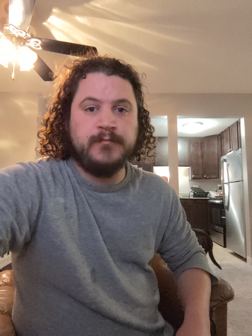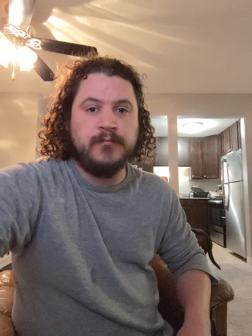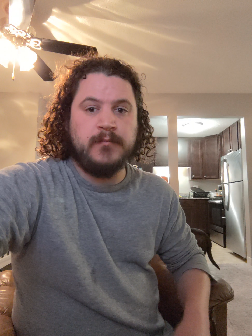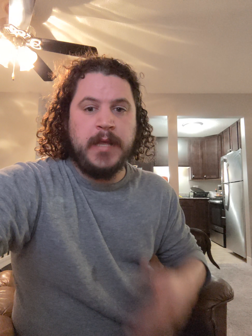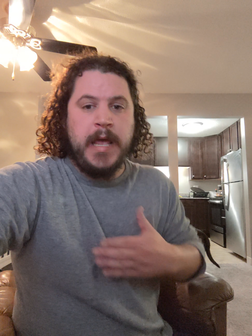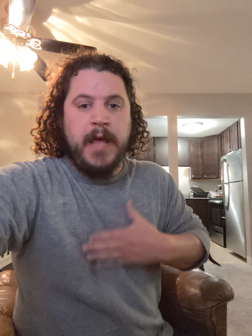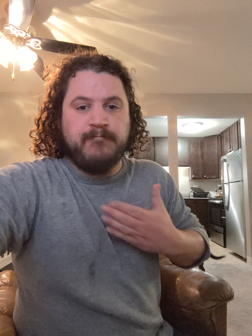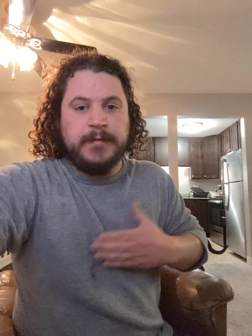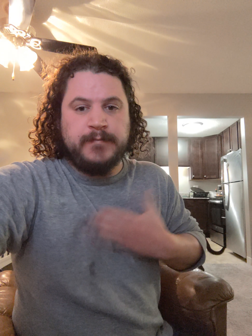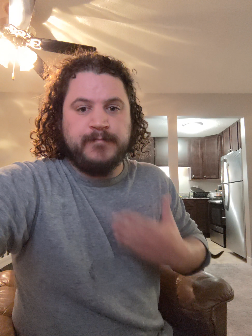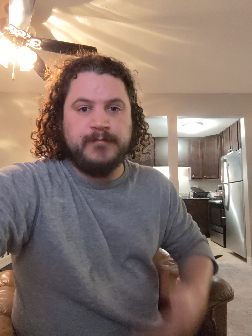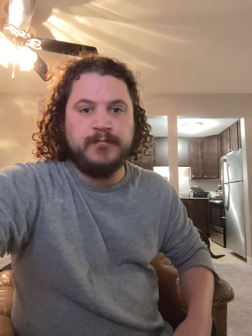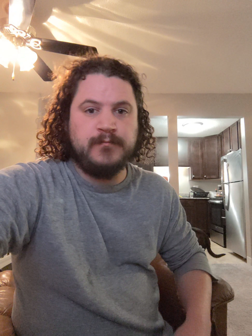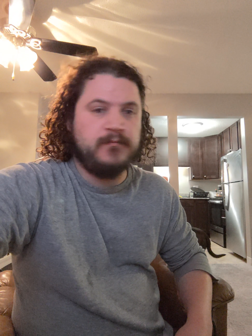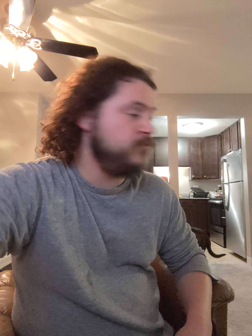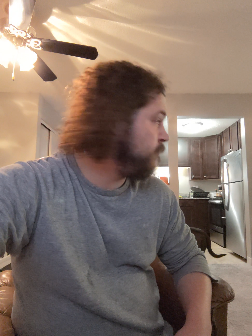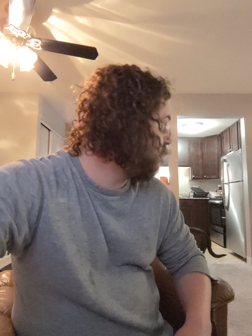happy